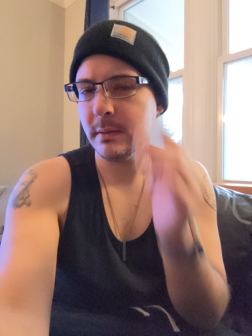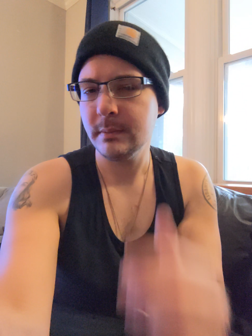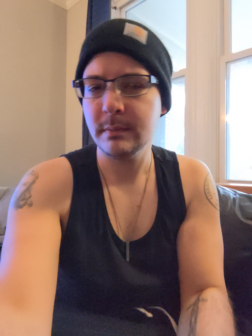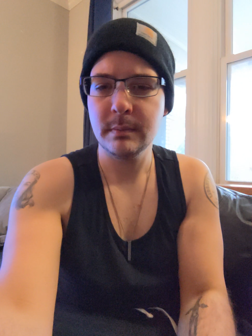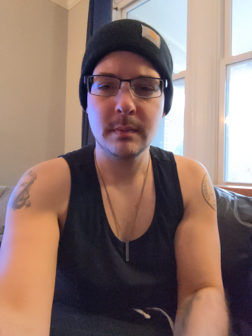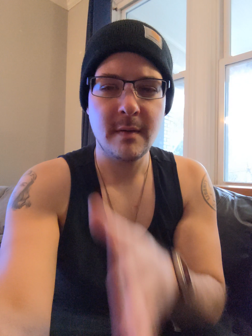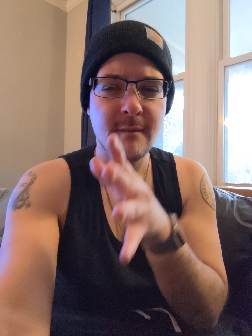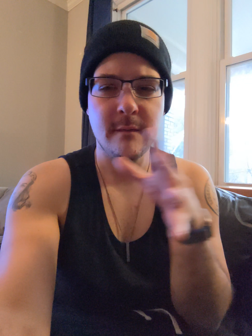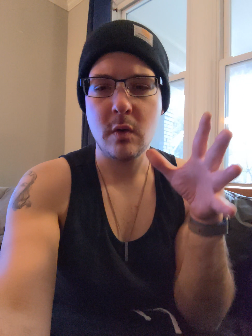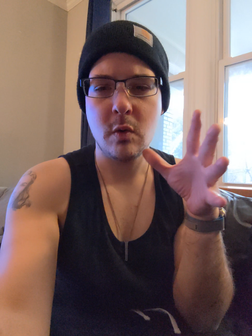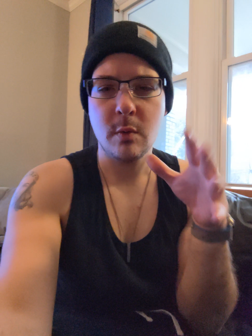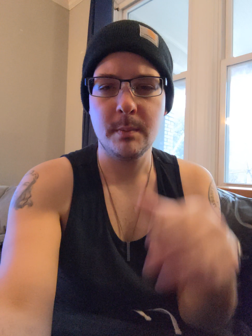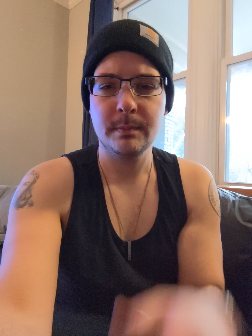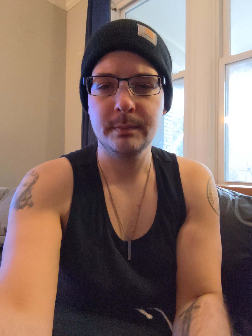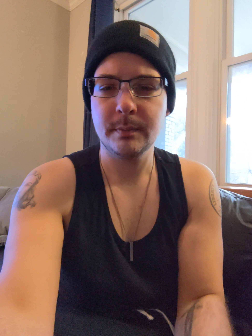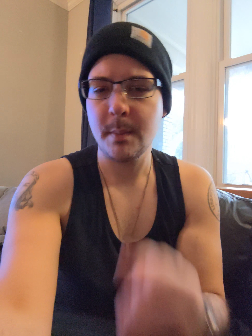farm